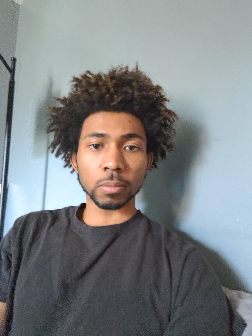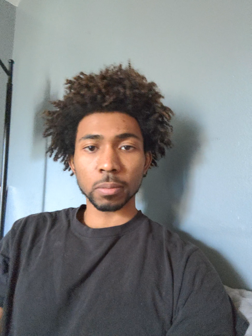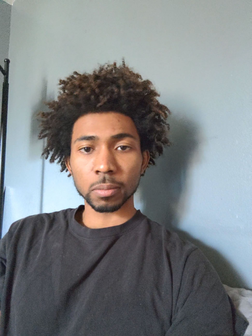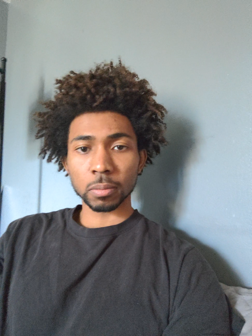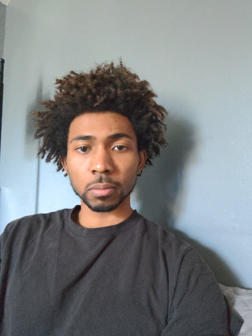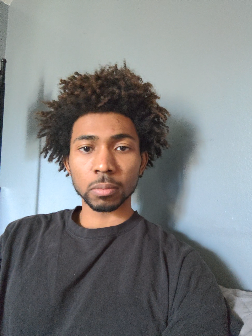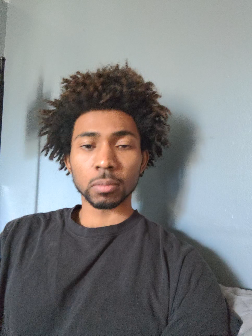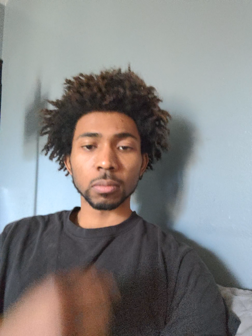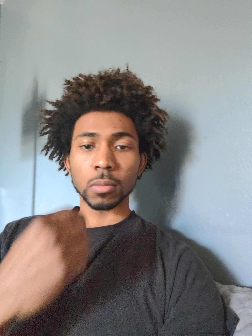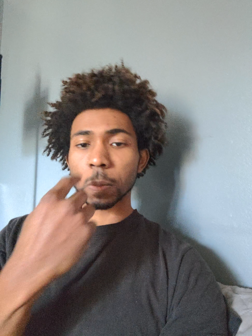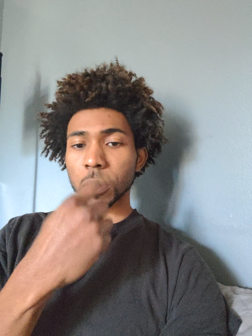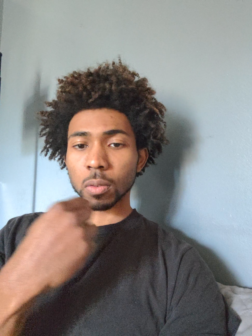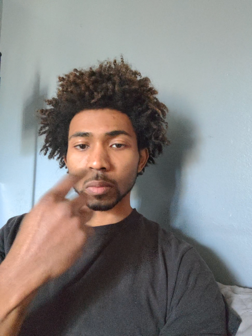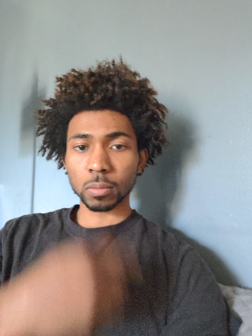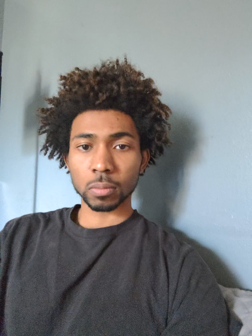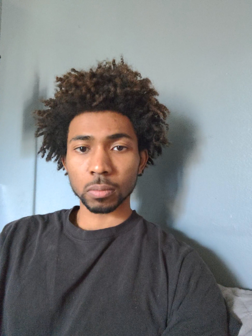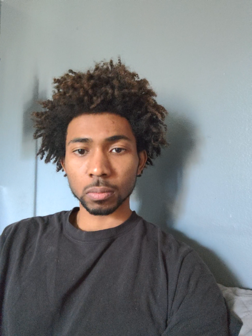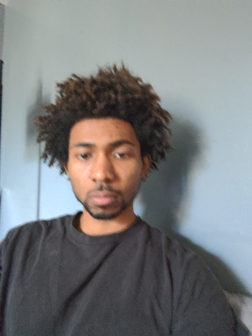mouth